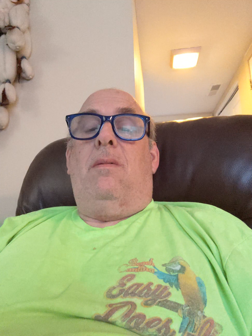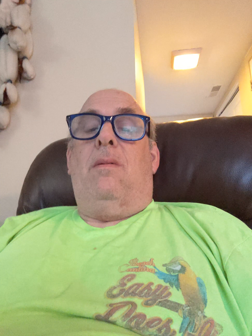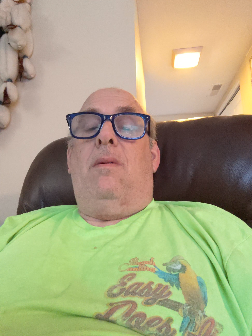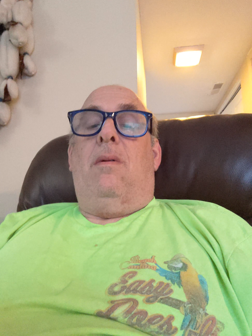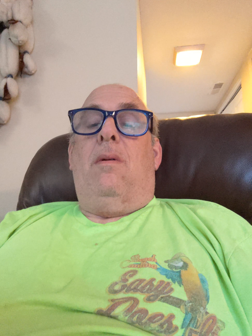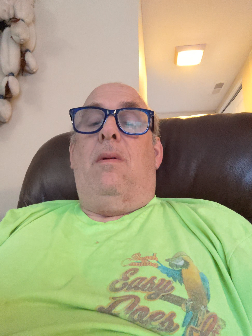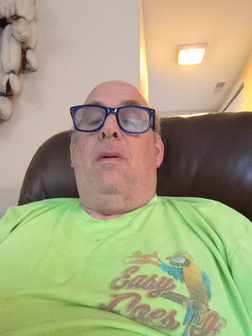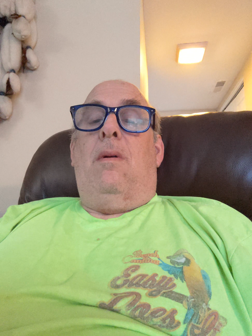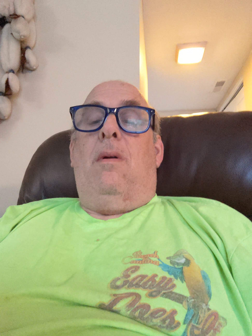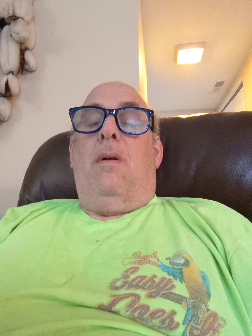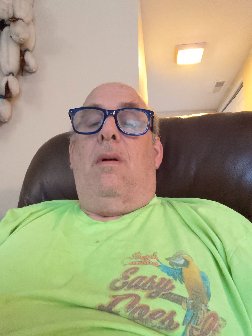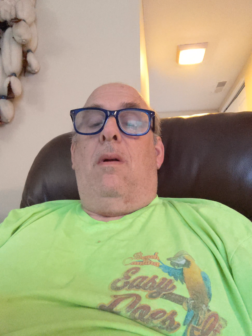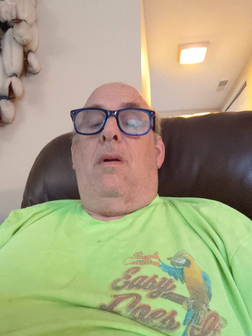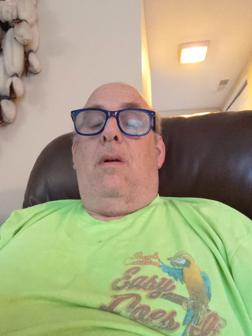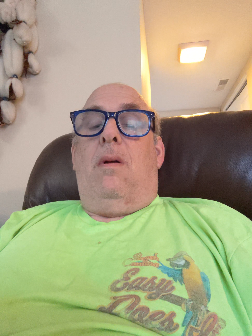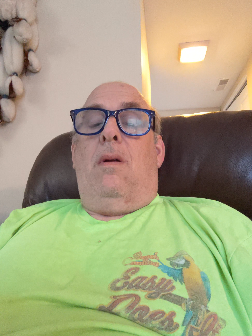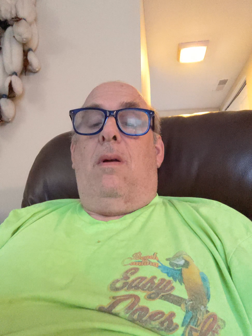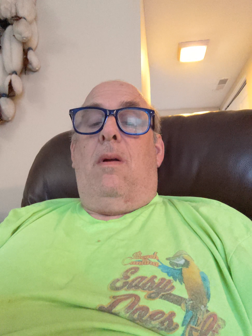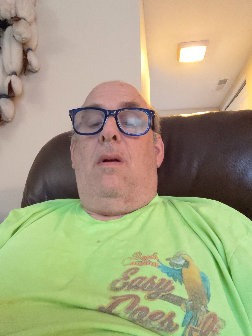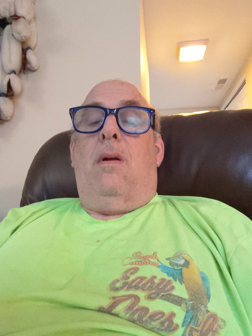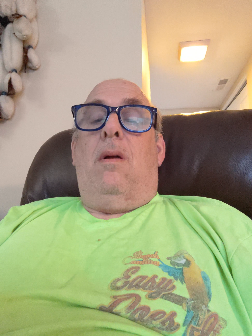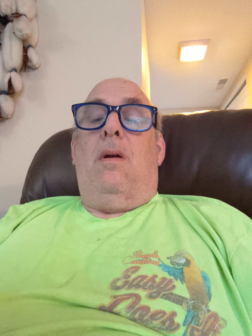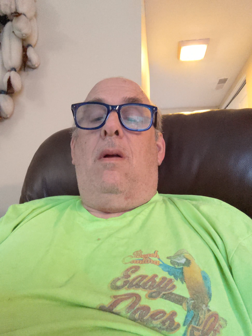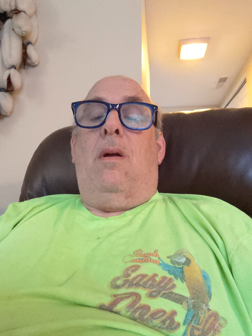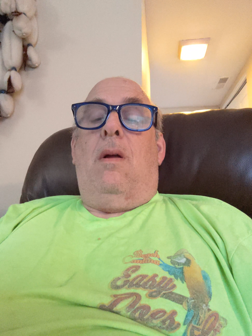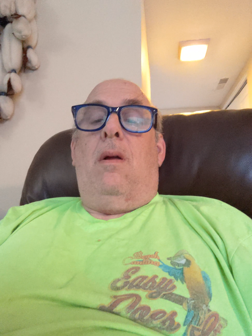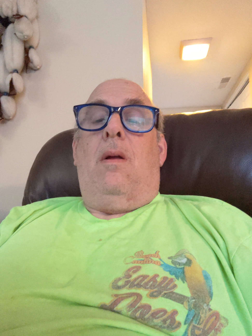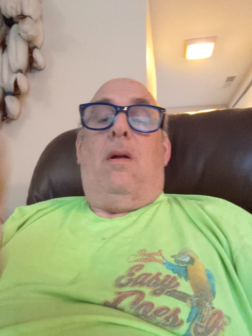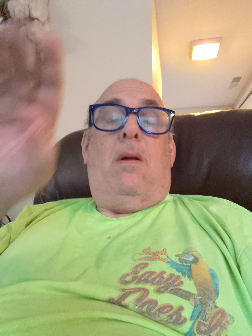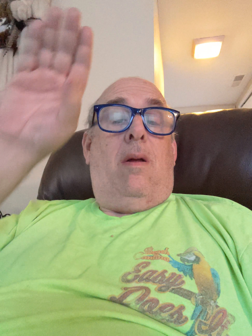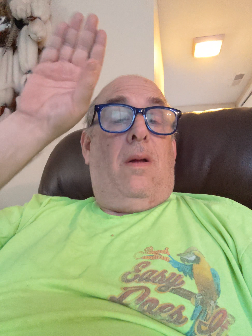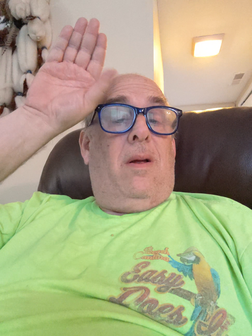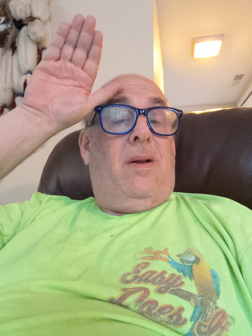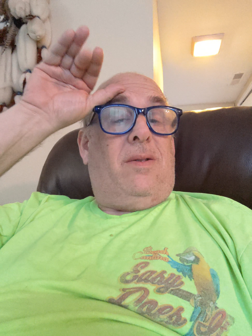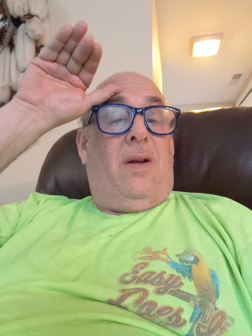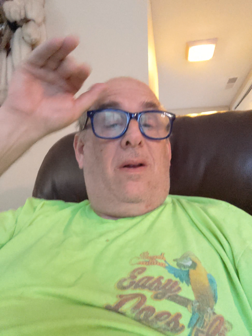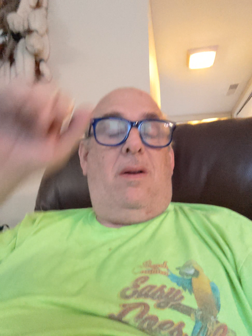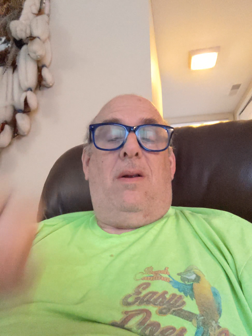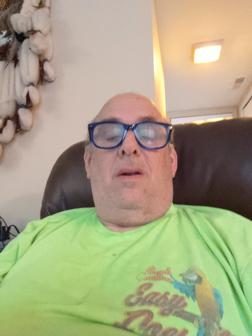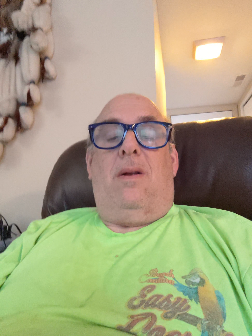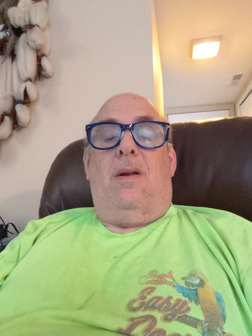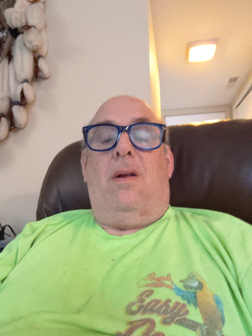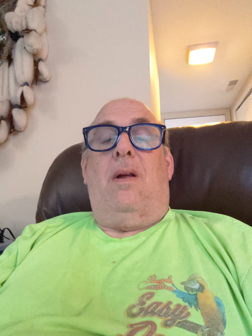donkey